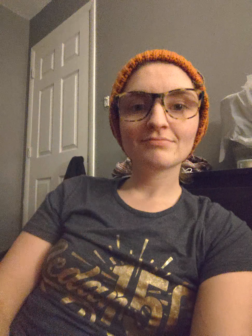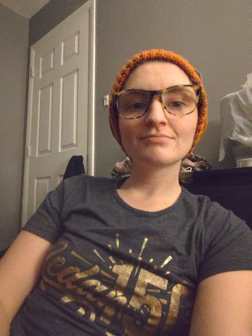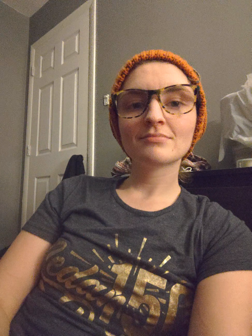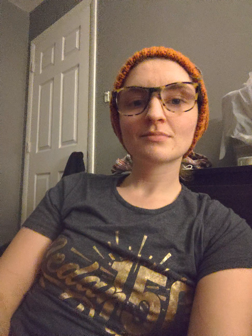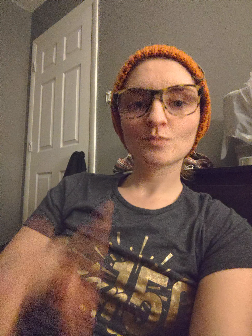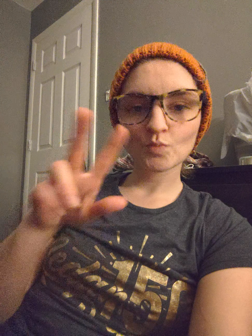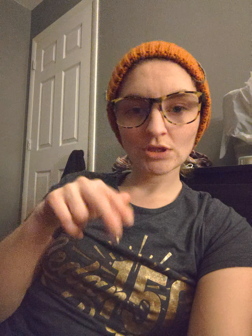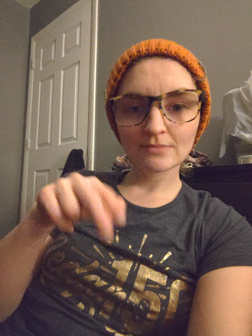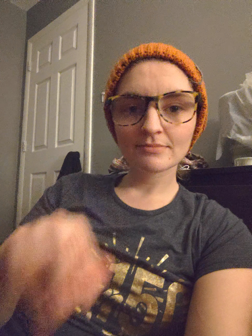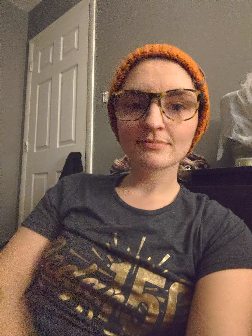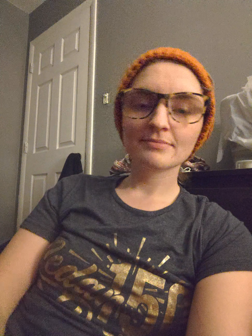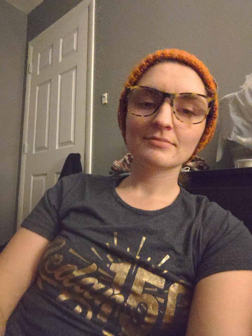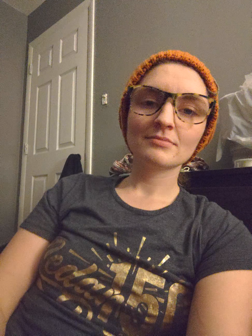read